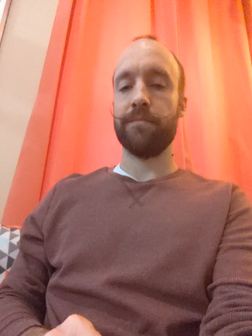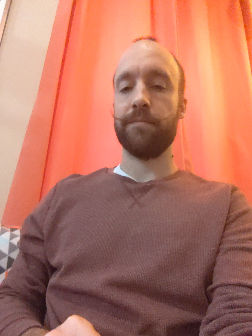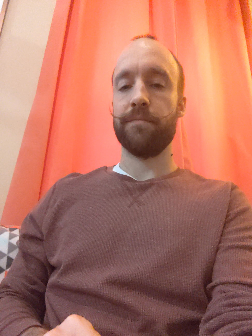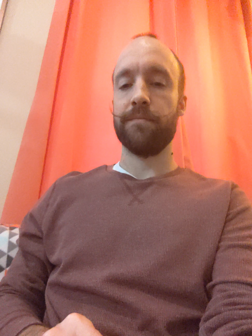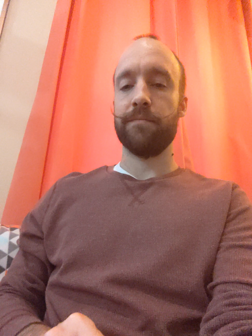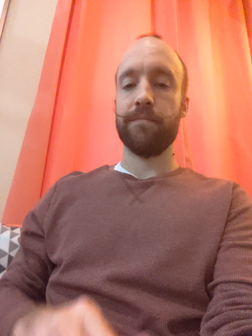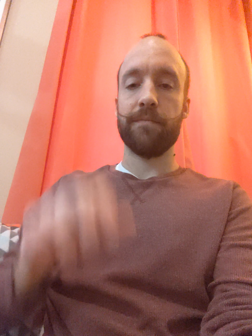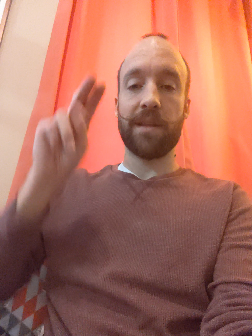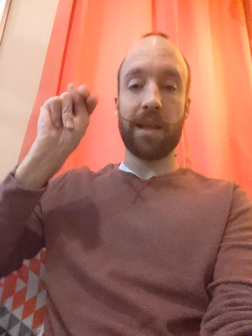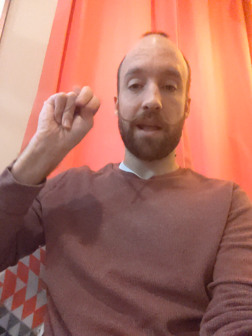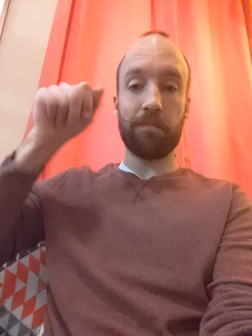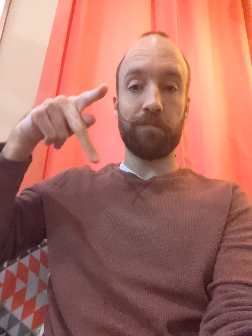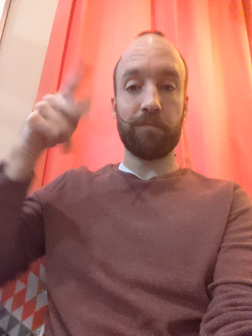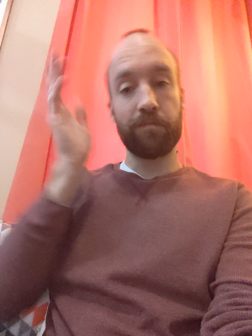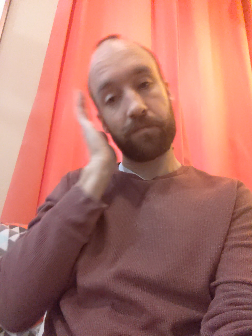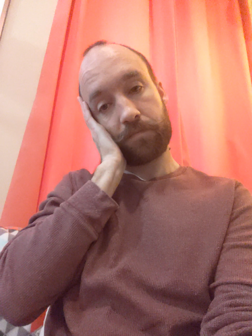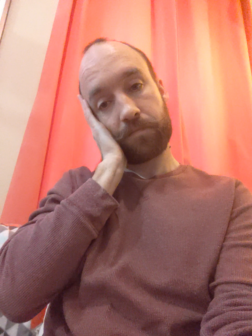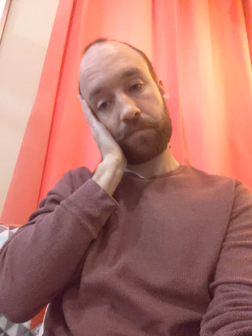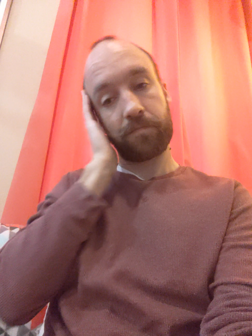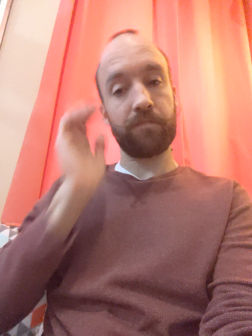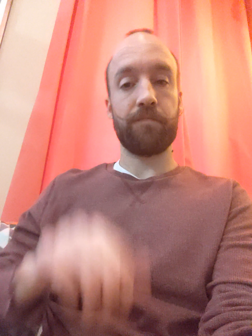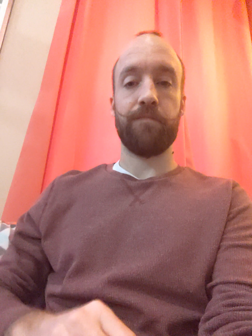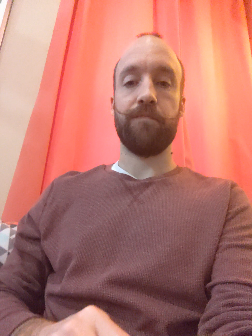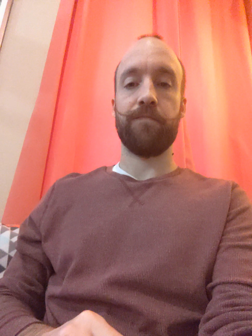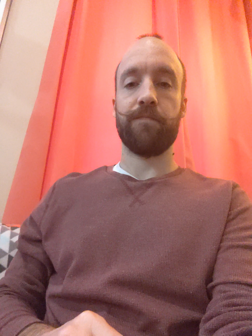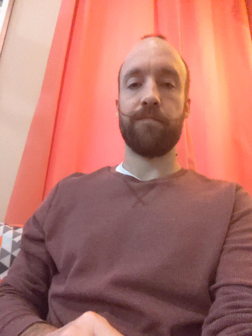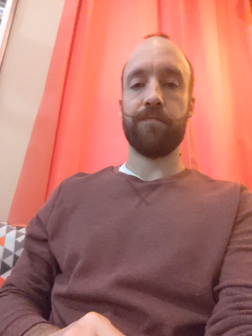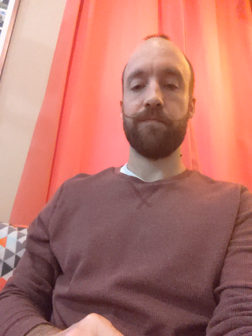nap